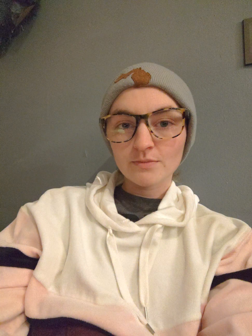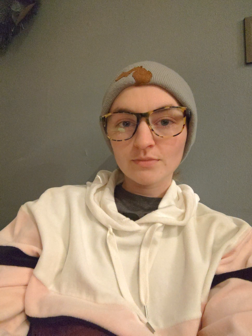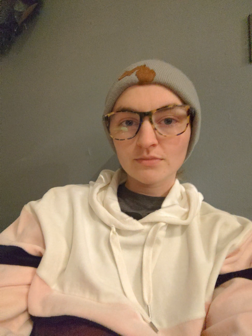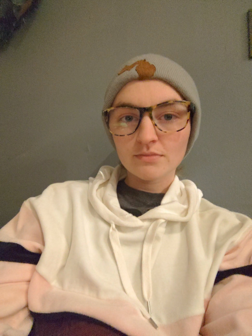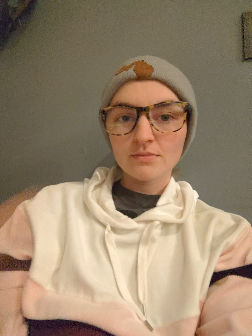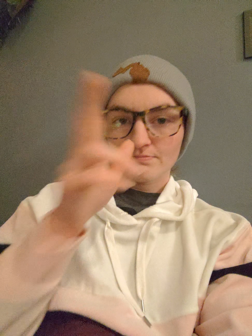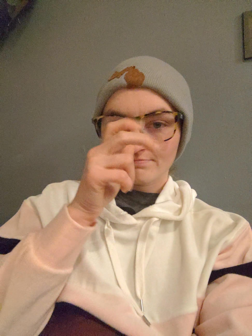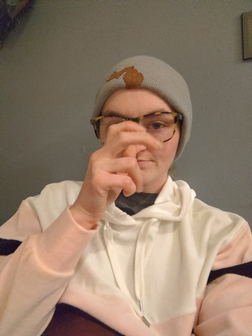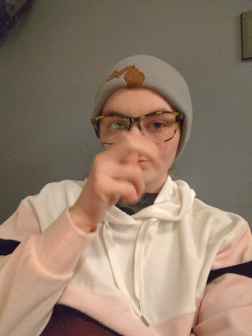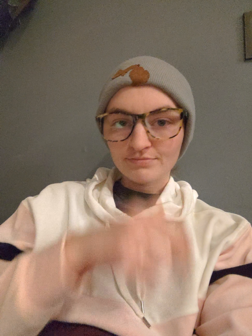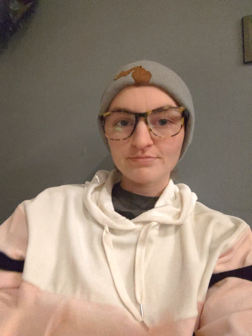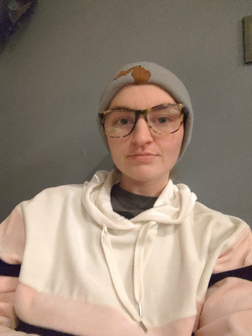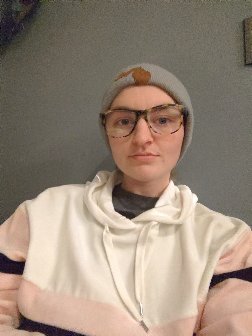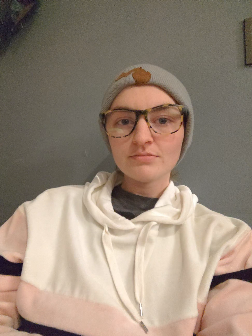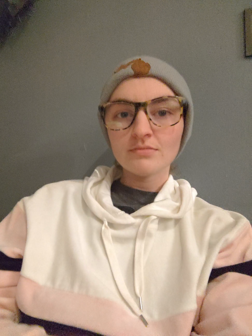bug